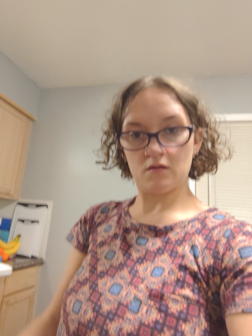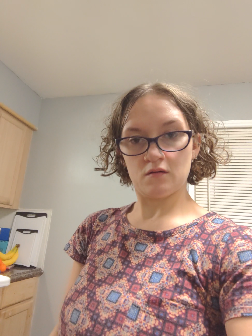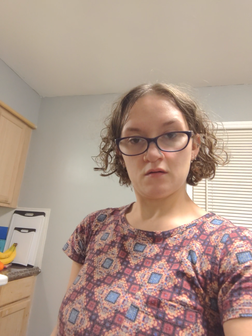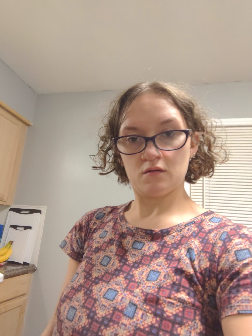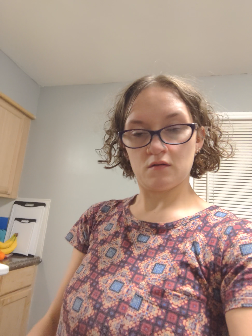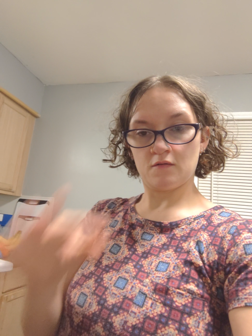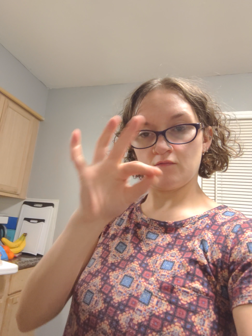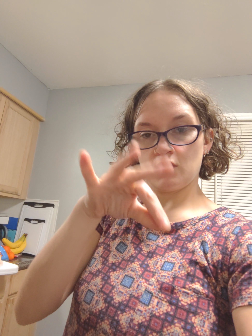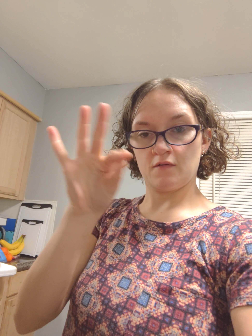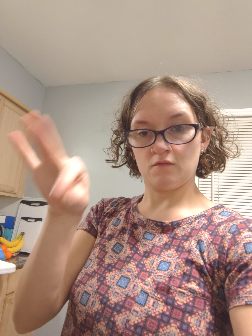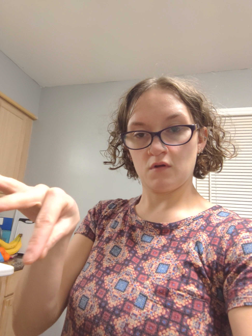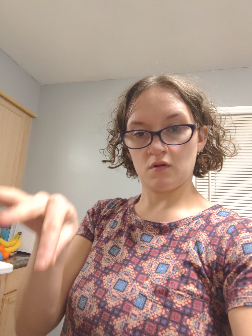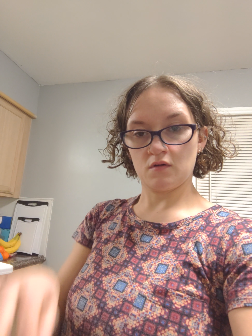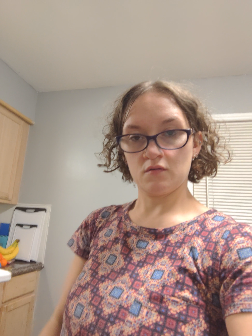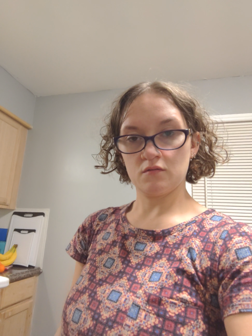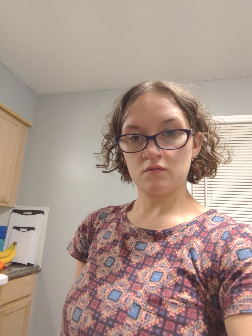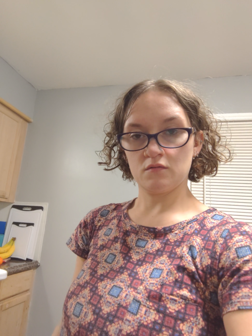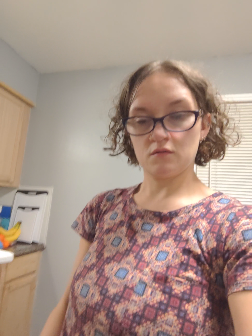french fries